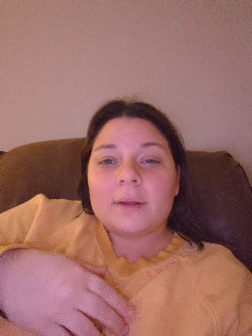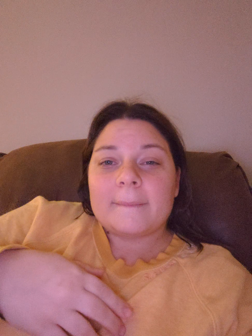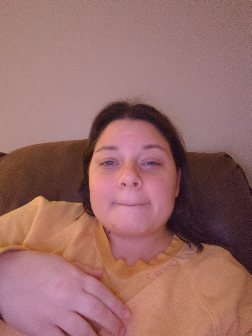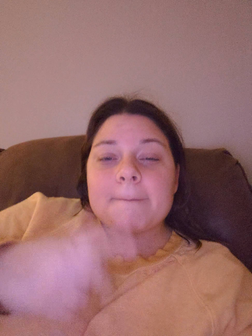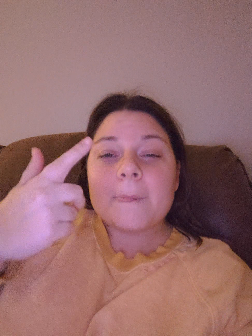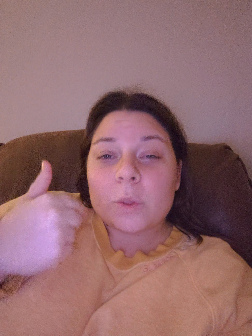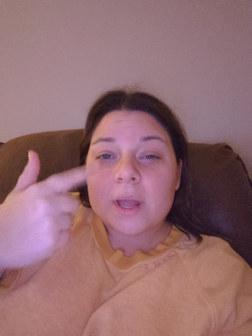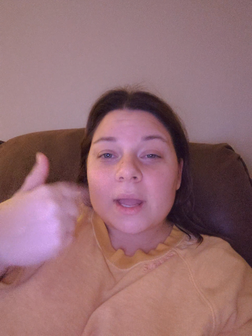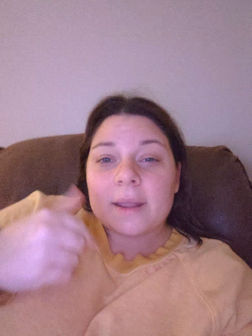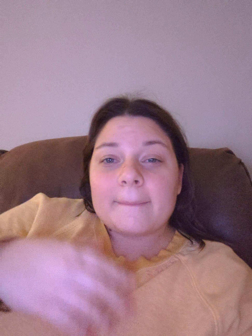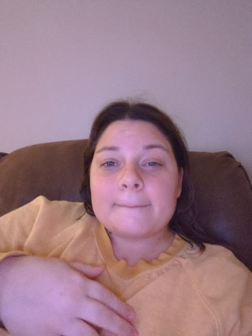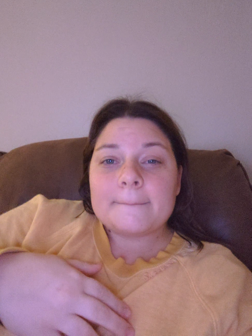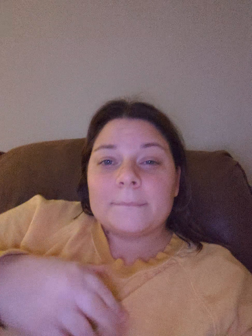cry